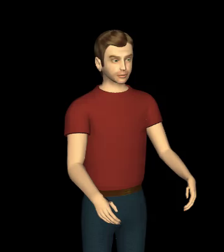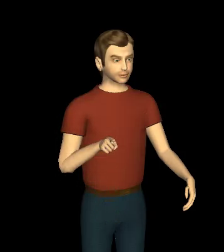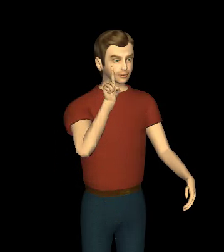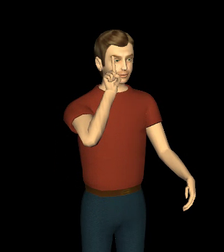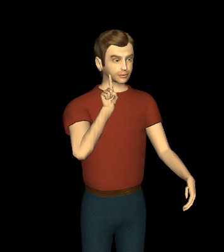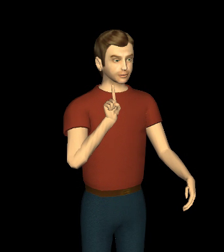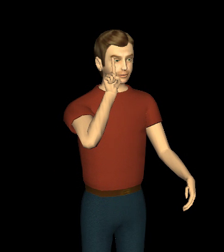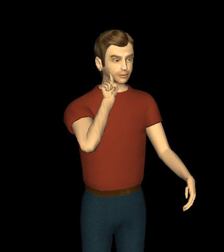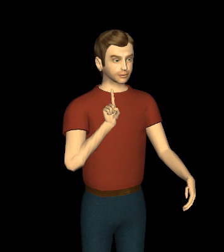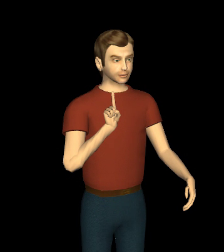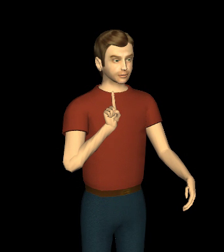بنت